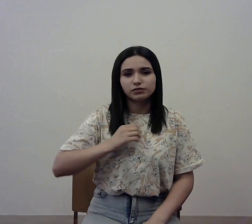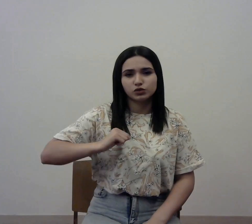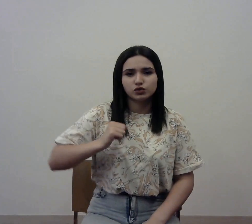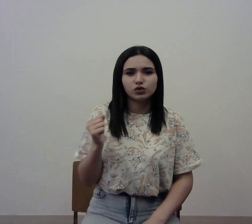dost